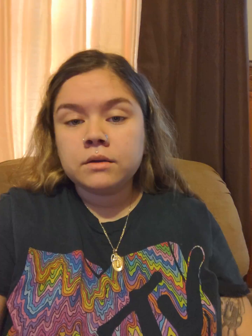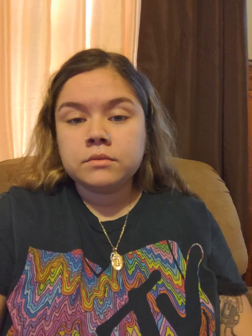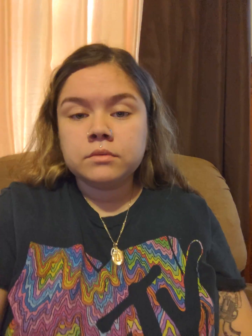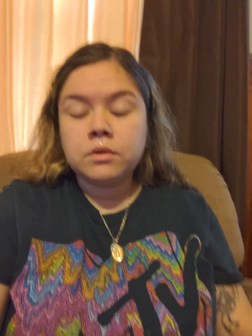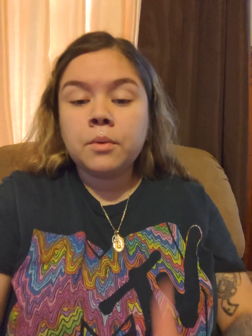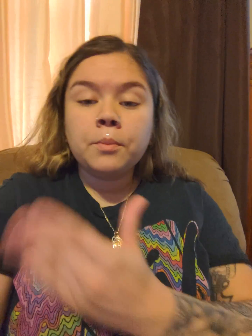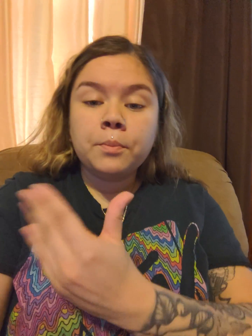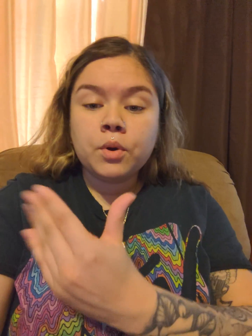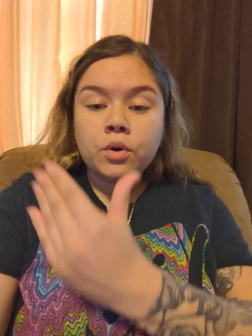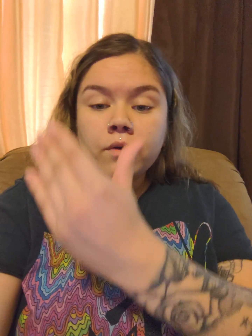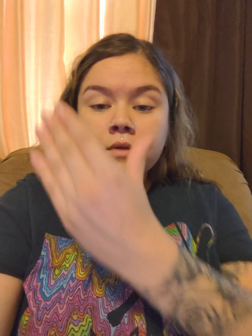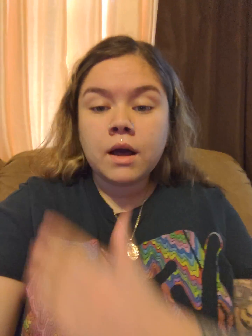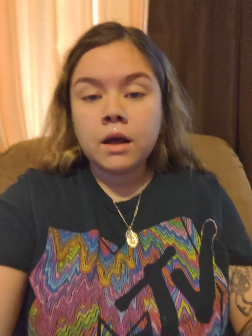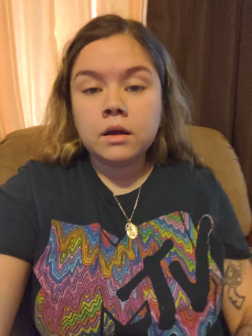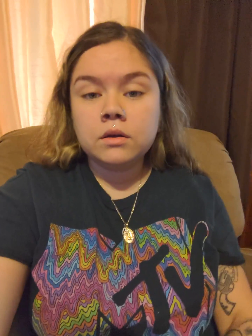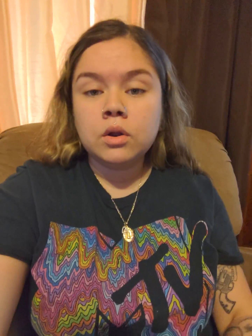butterfly